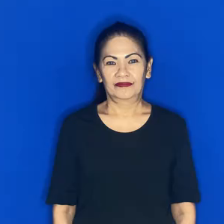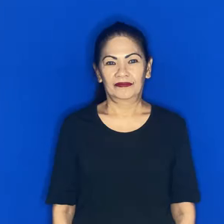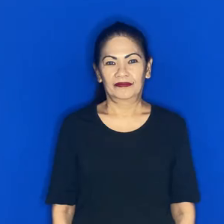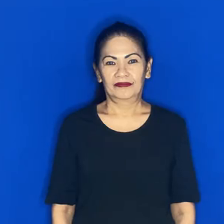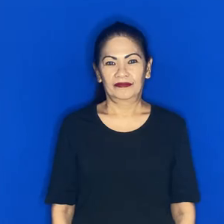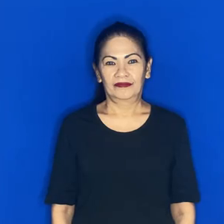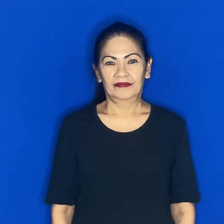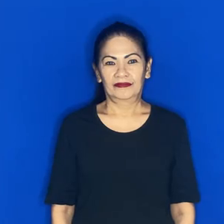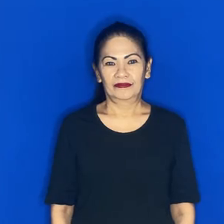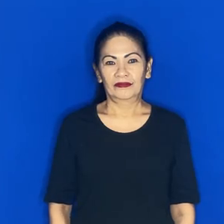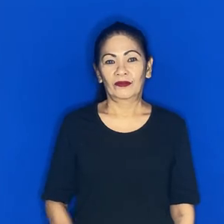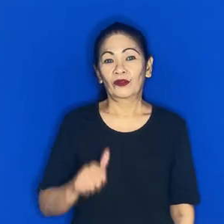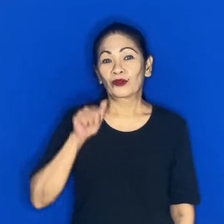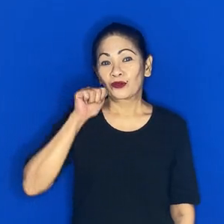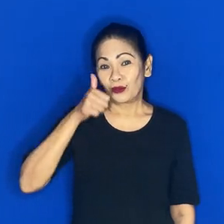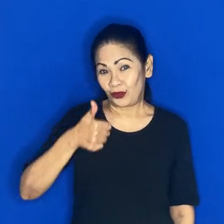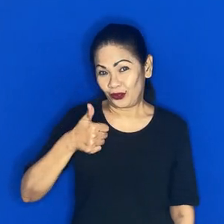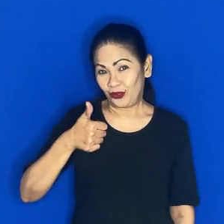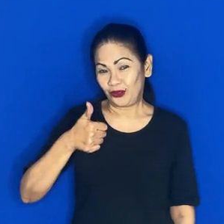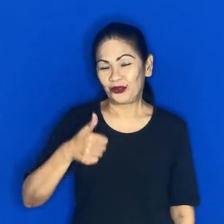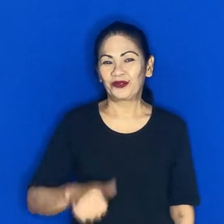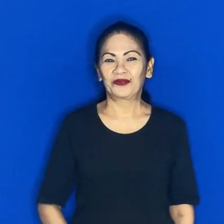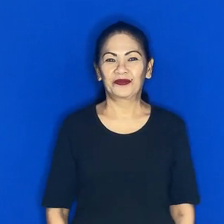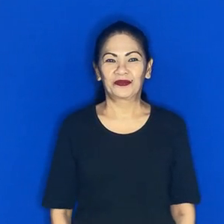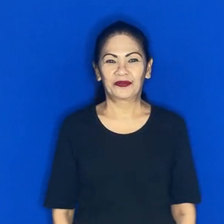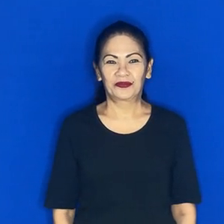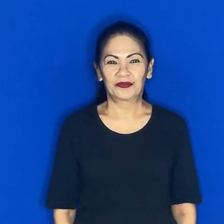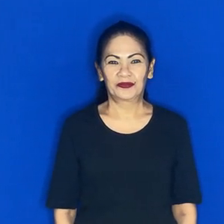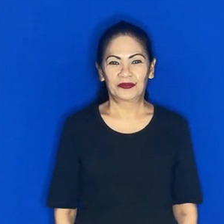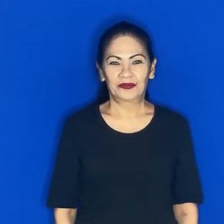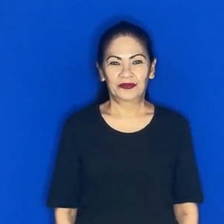tomorrow